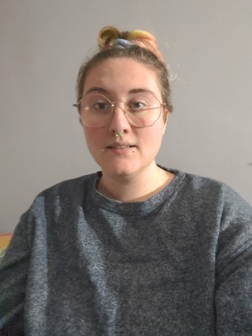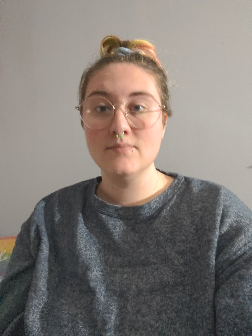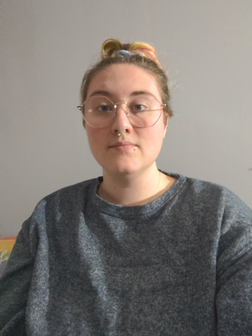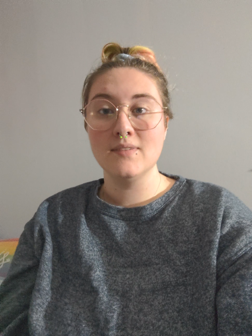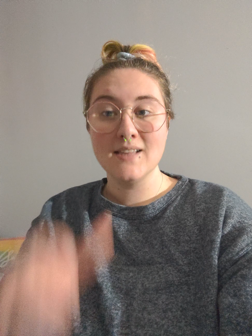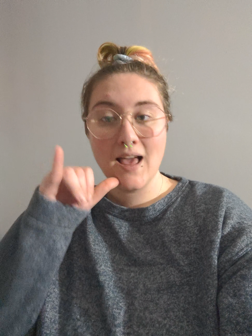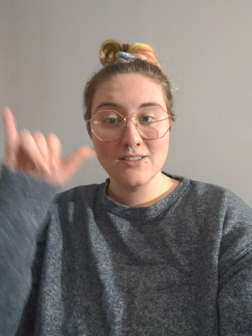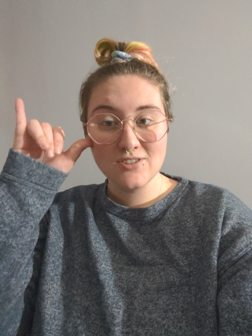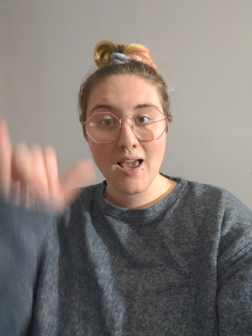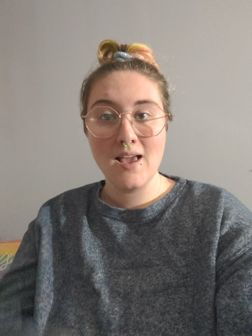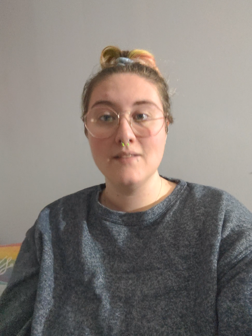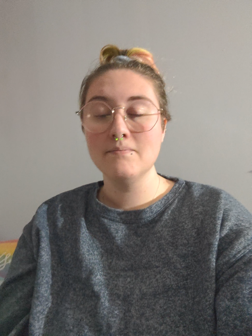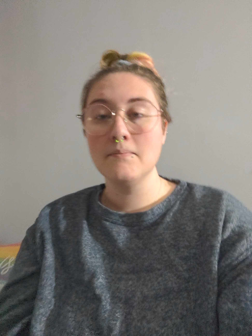yesterday